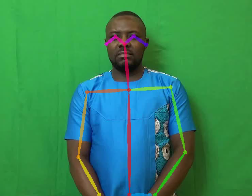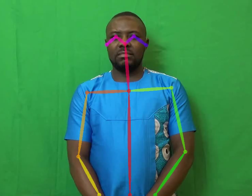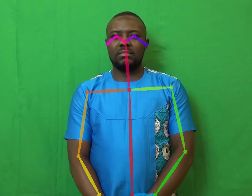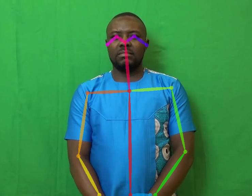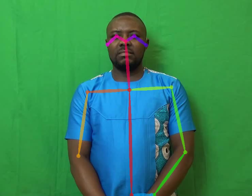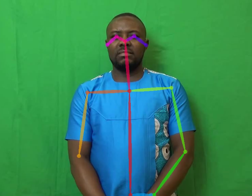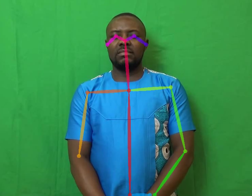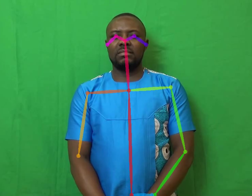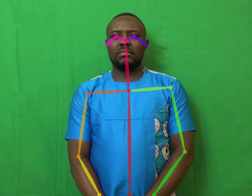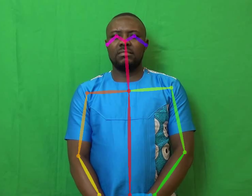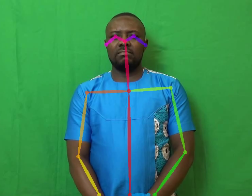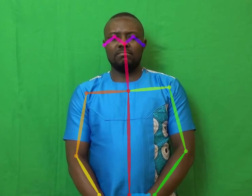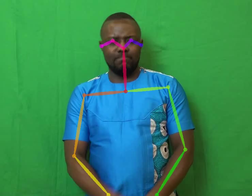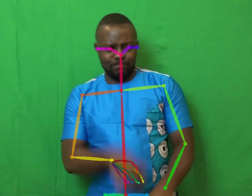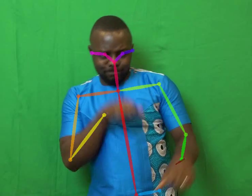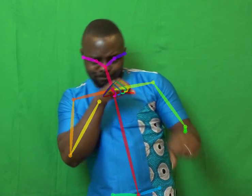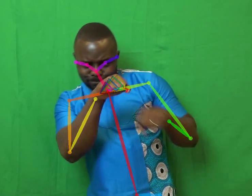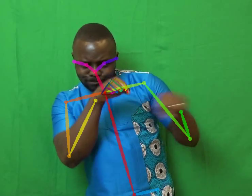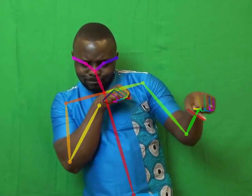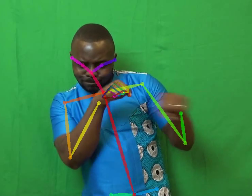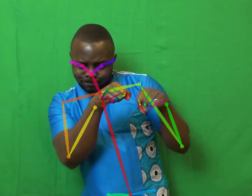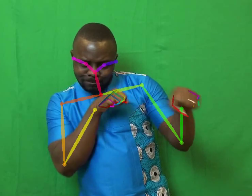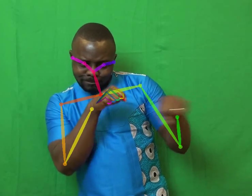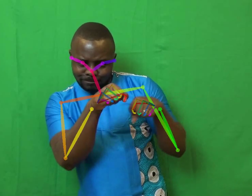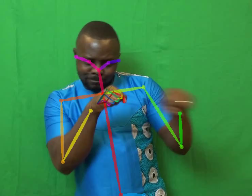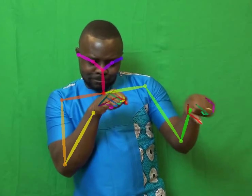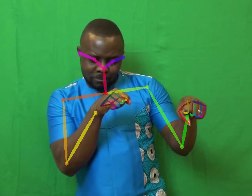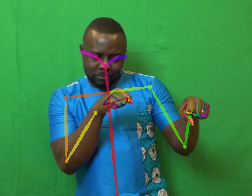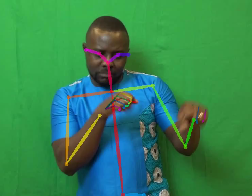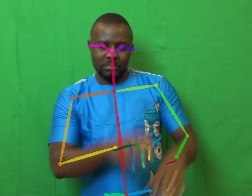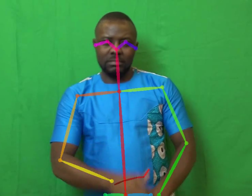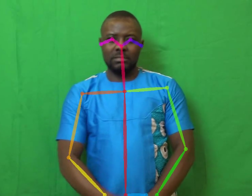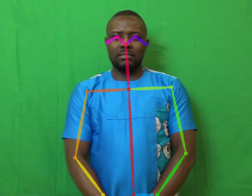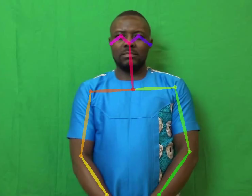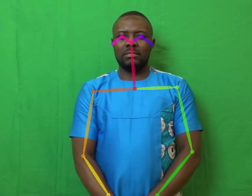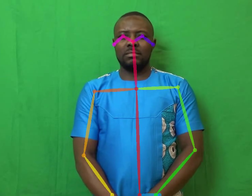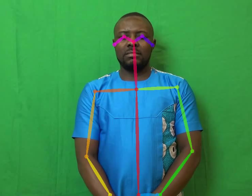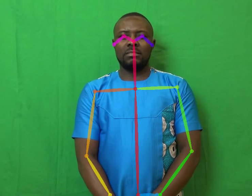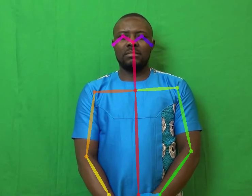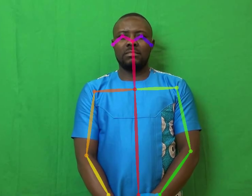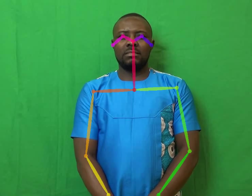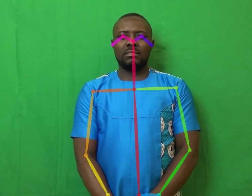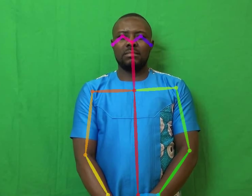boxing